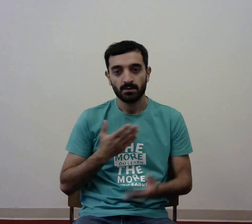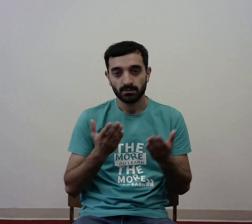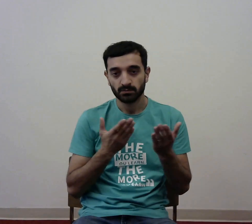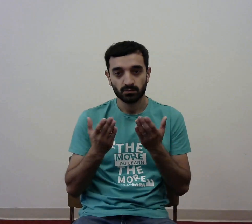oxumaq